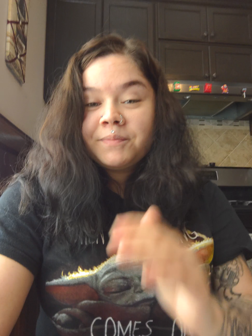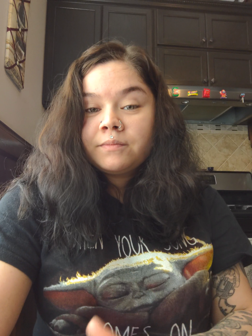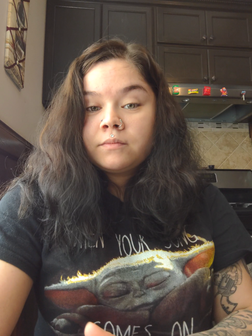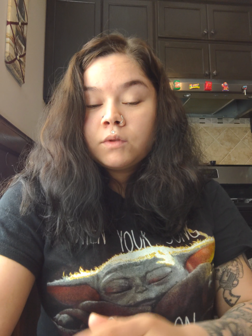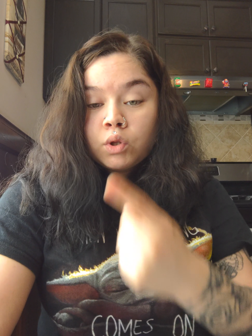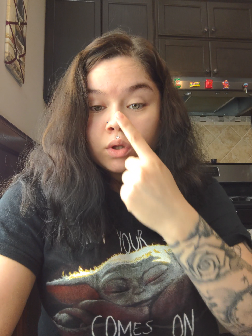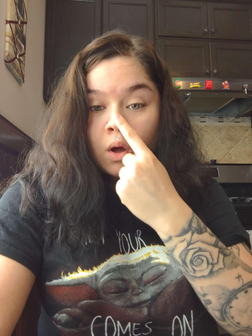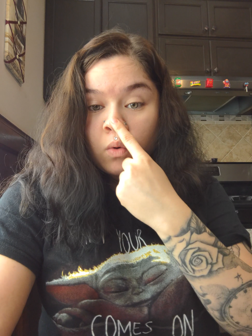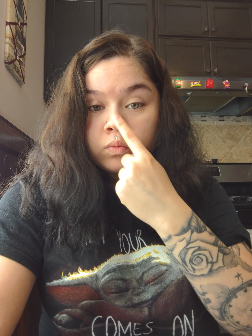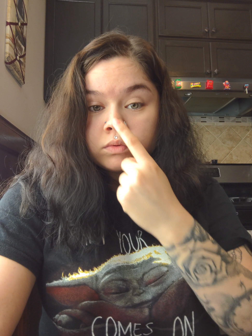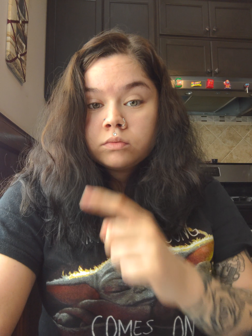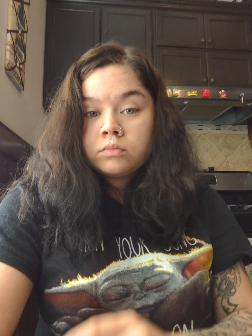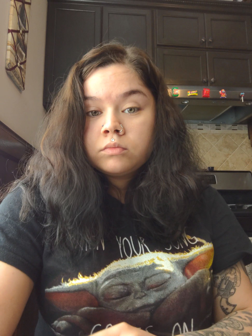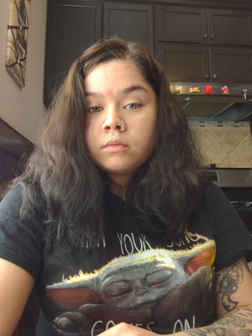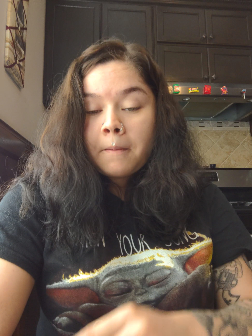nose